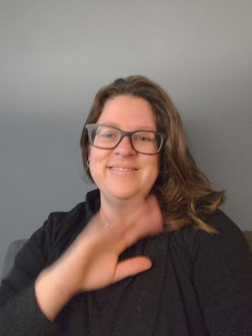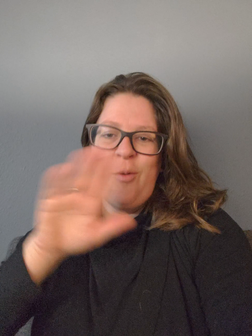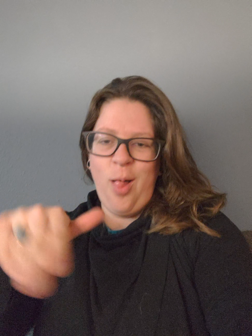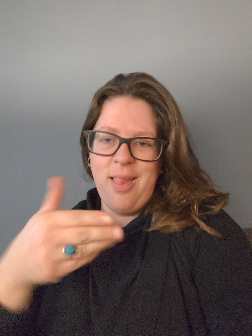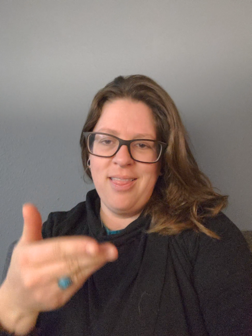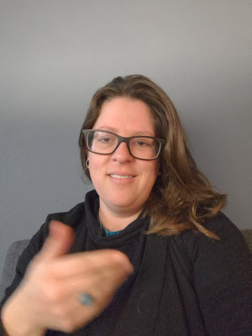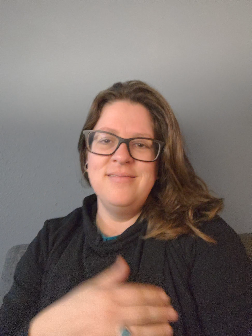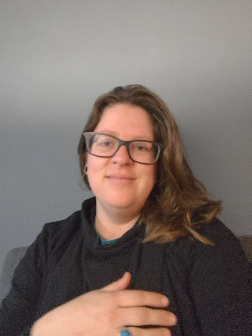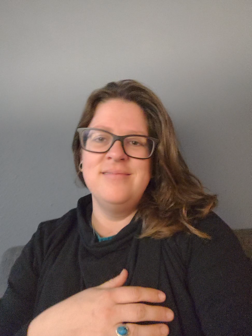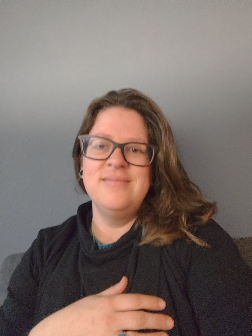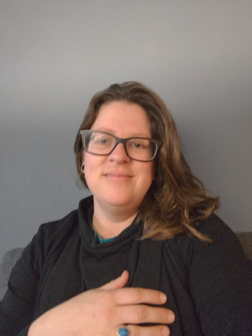all